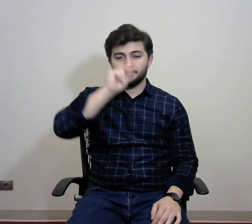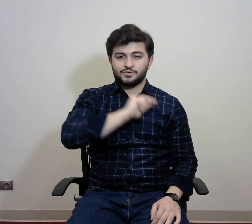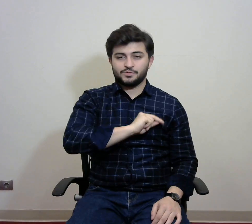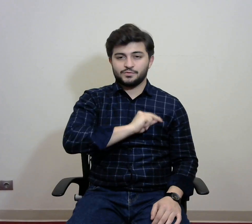iş